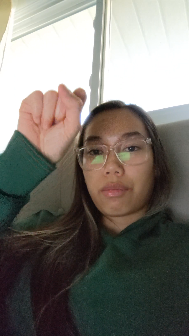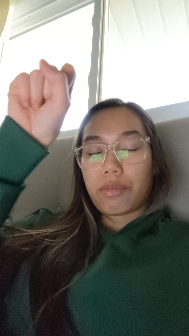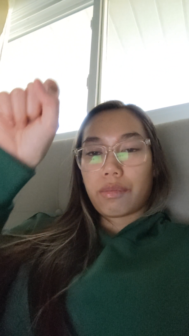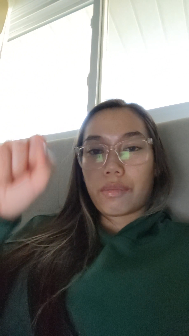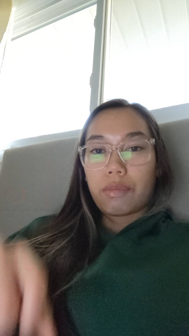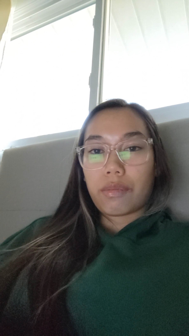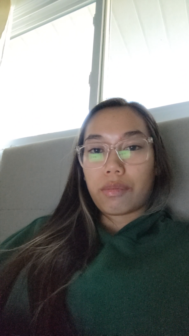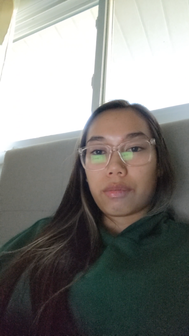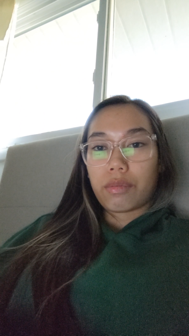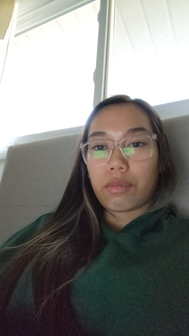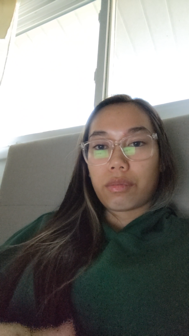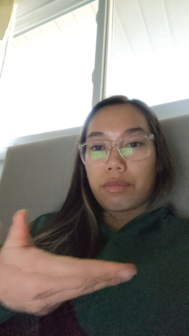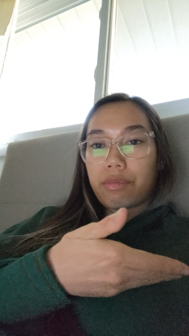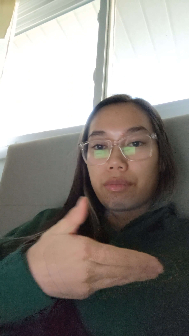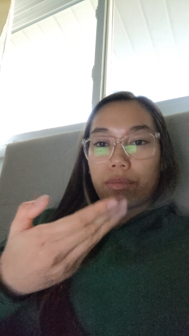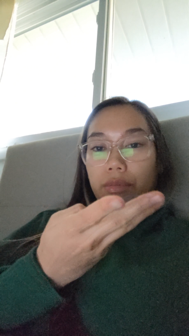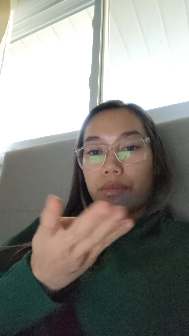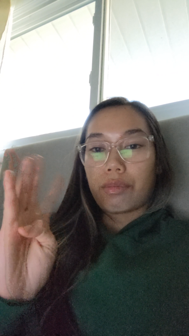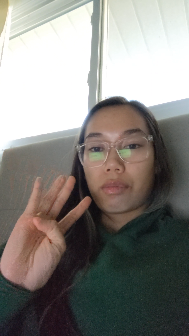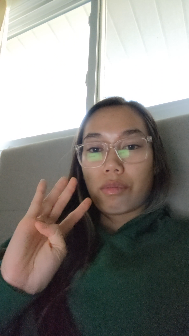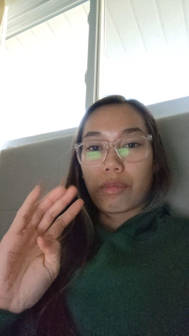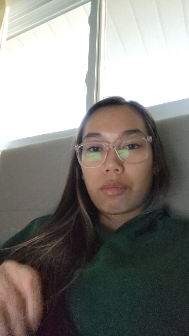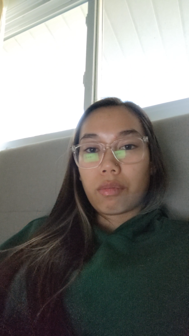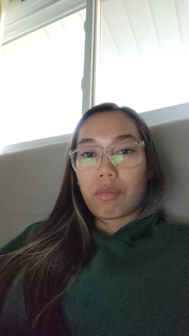crib